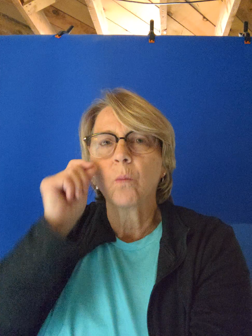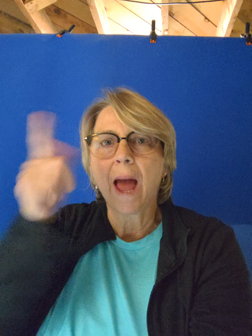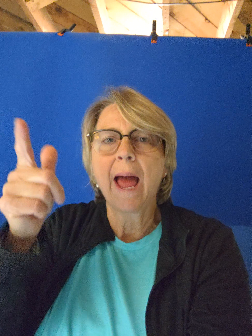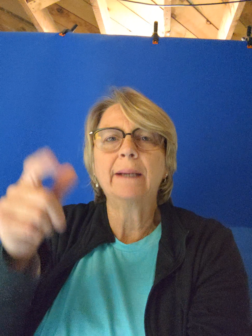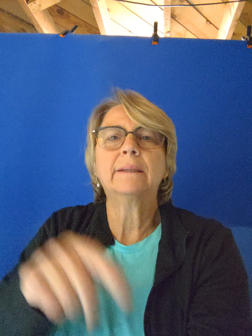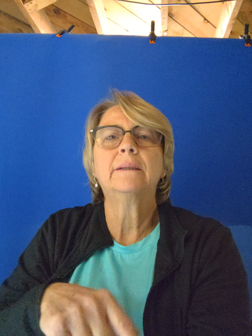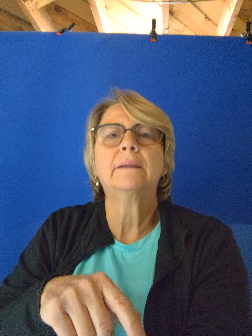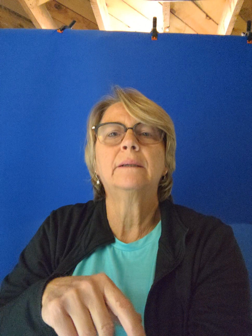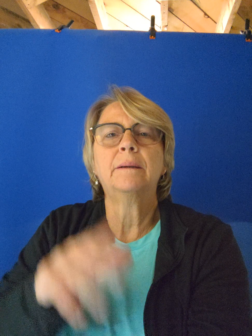wake